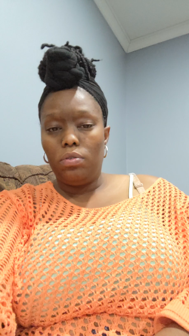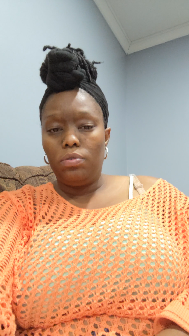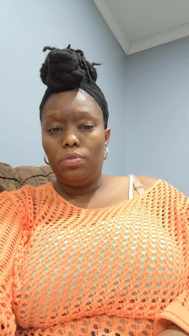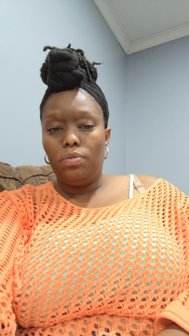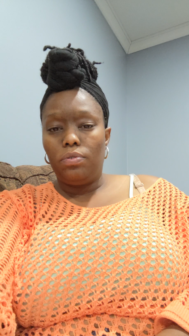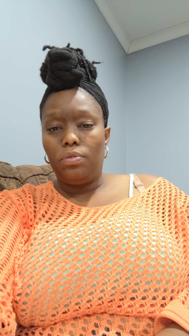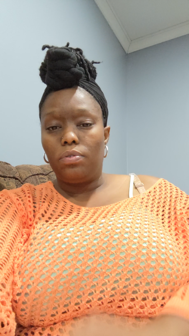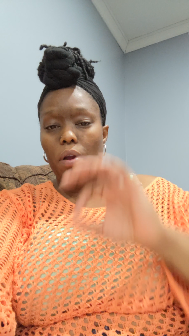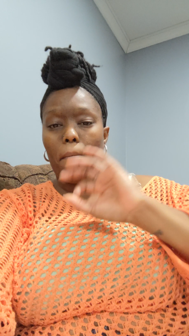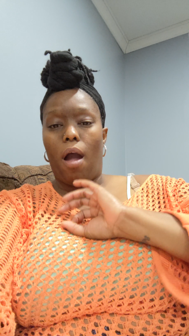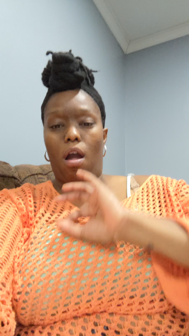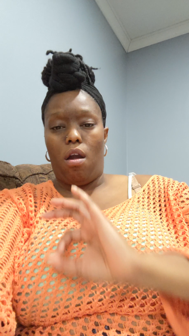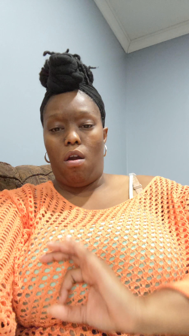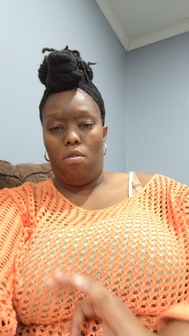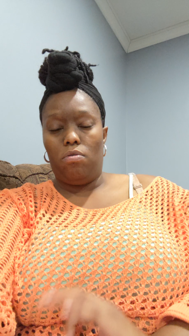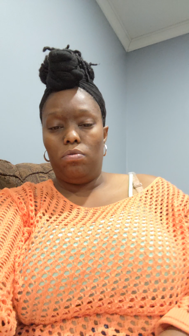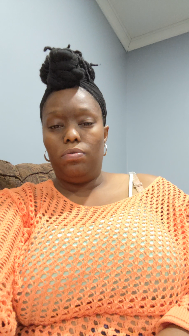button